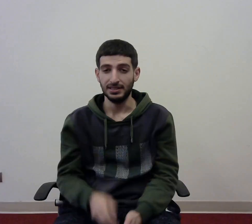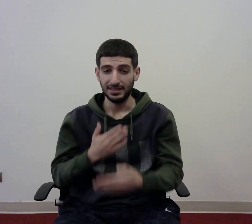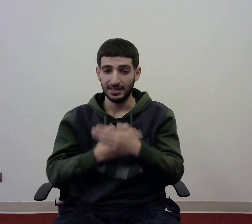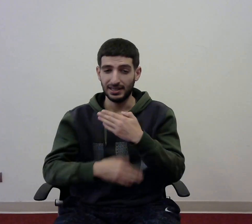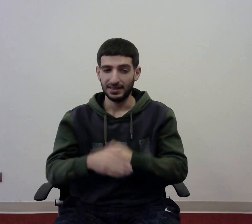əlil